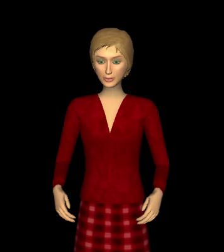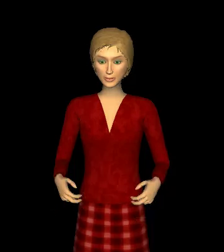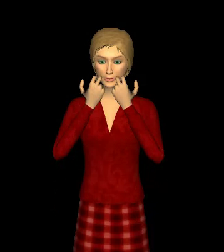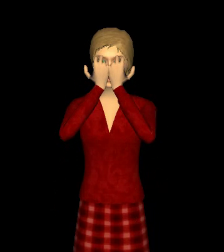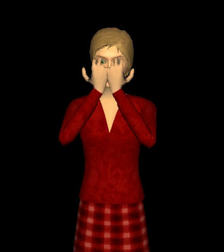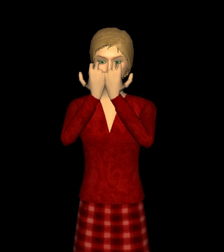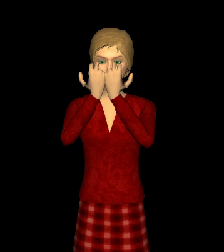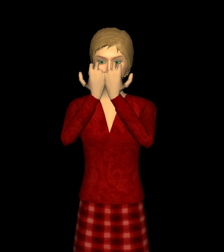معجب